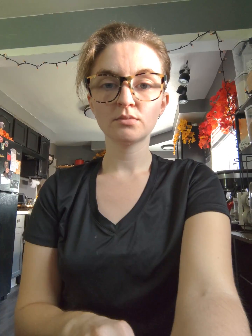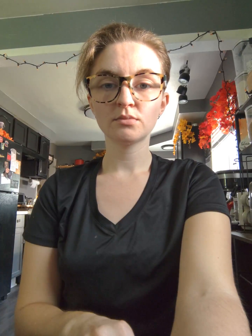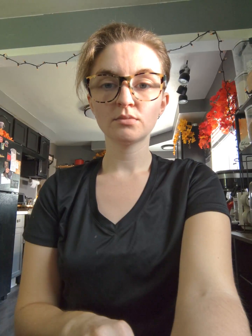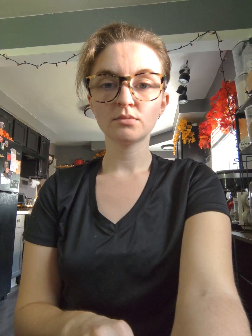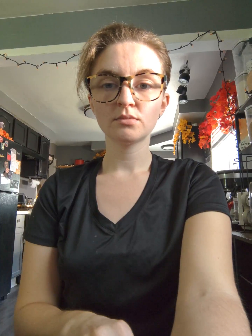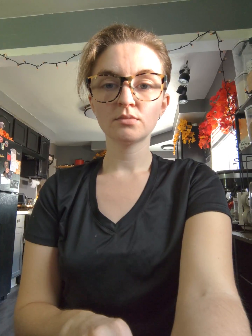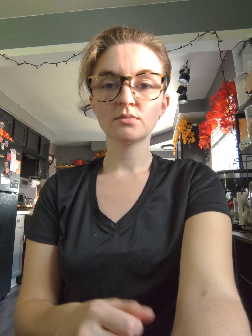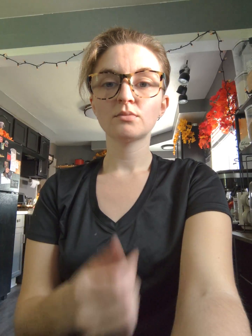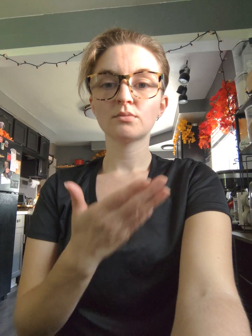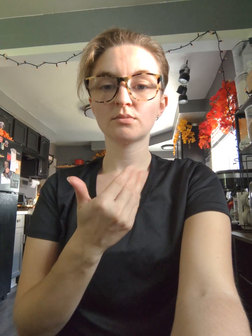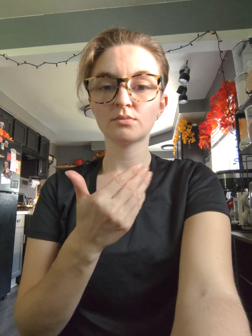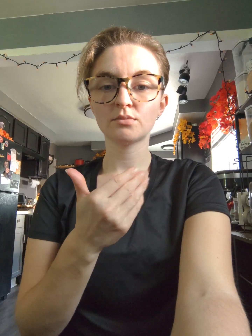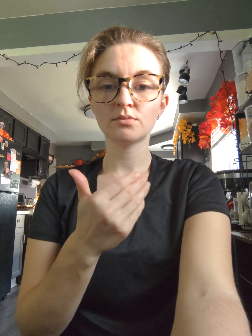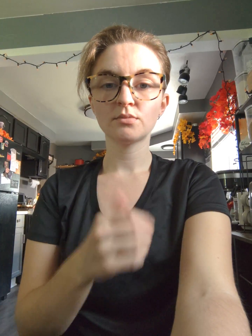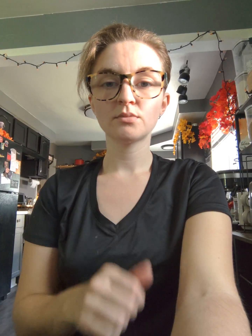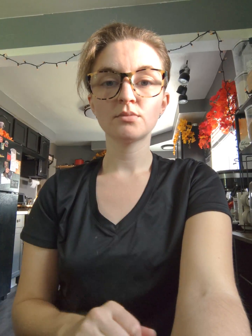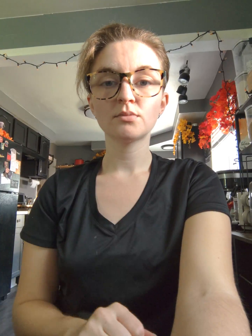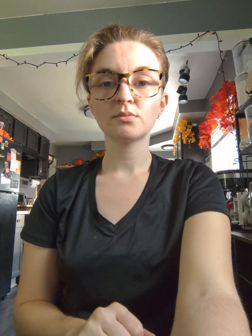butterfly